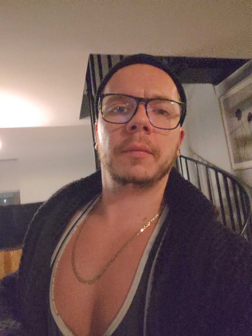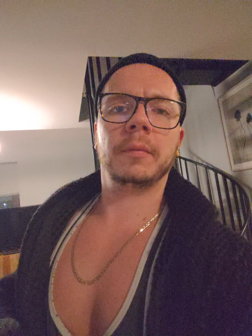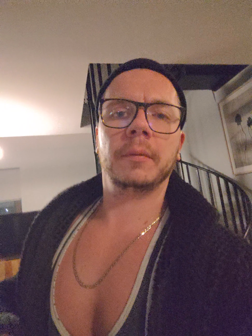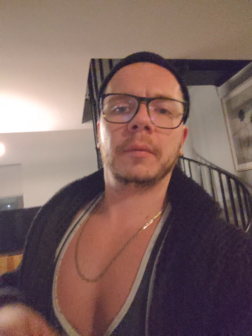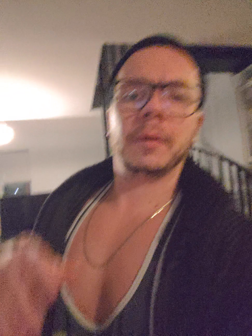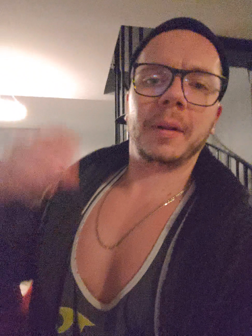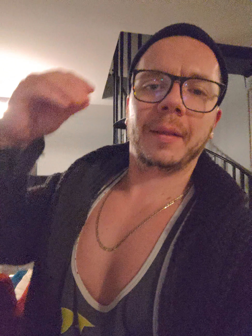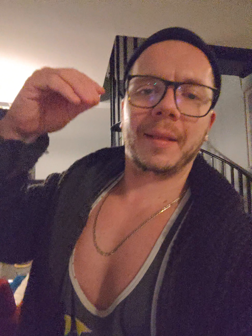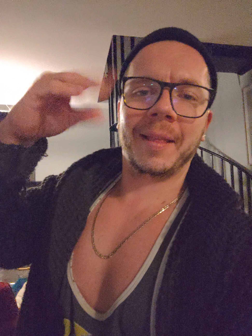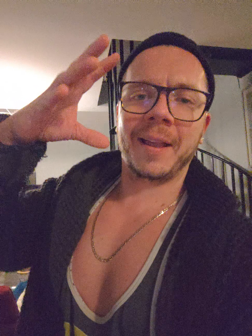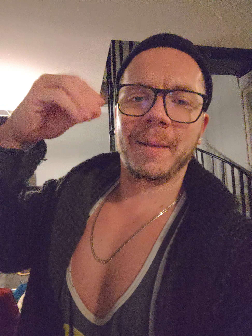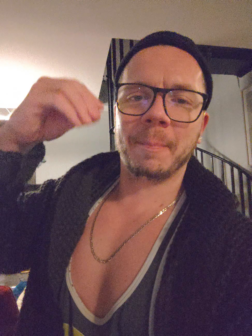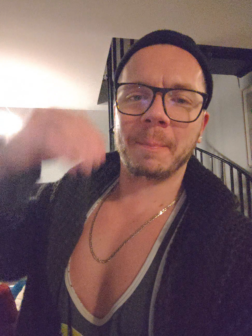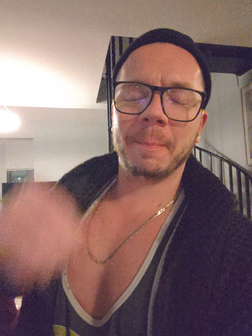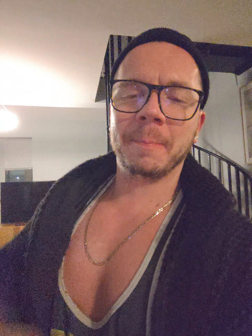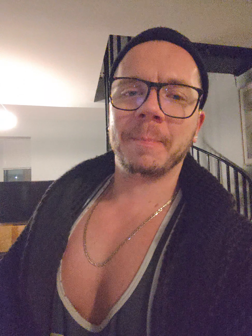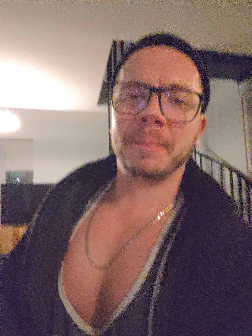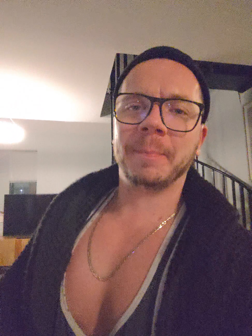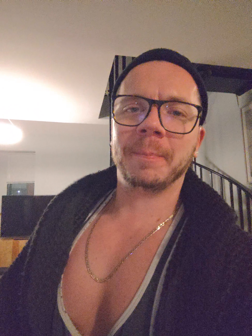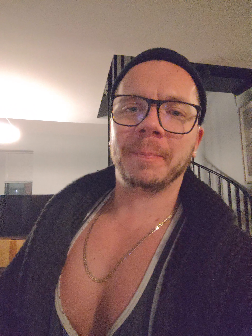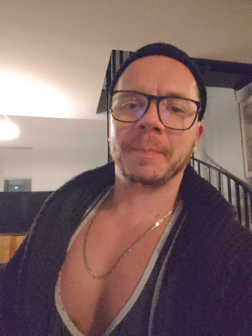lamp